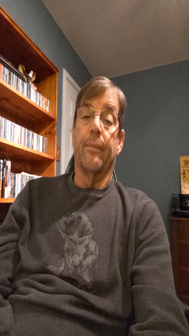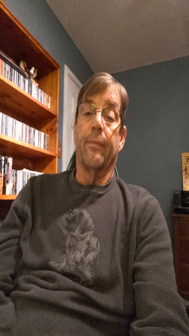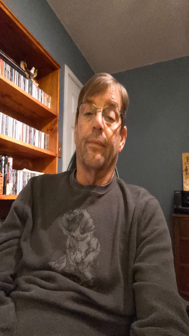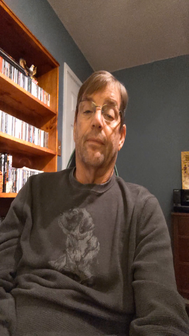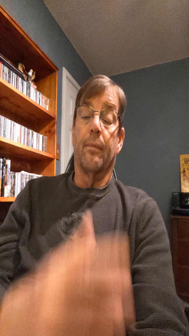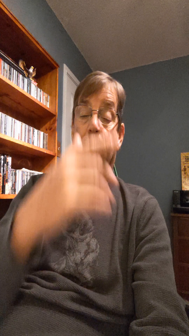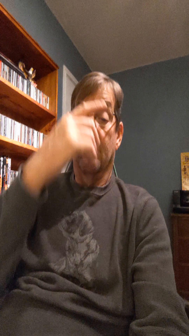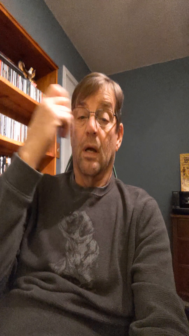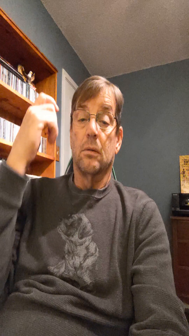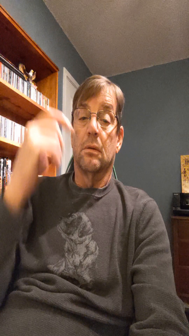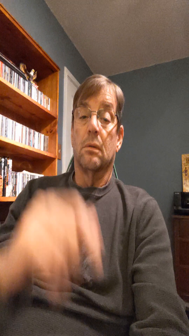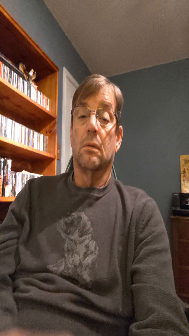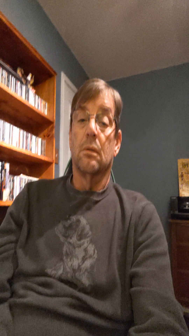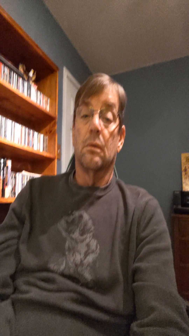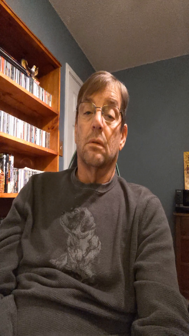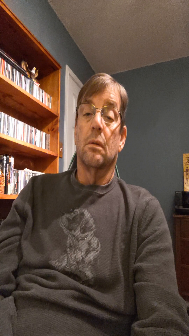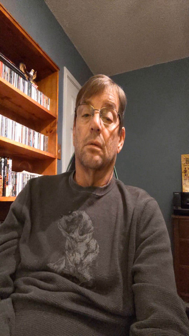because